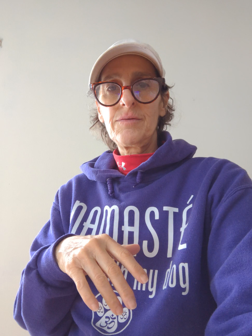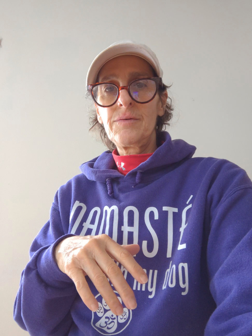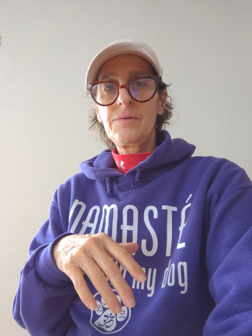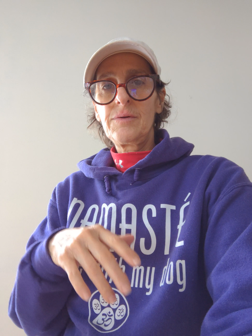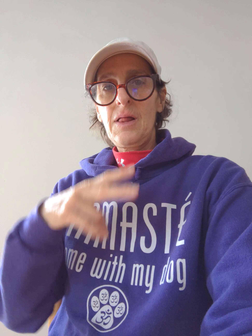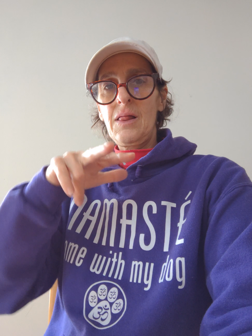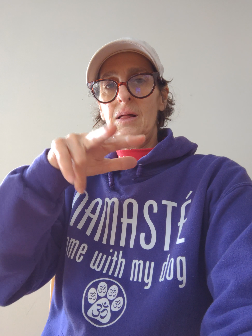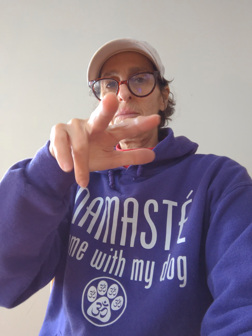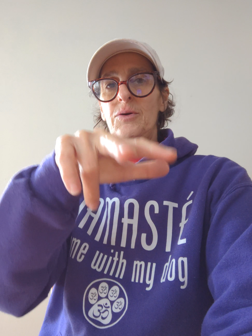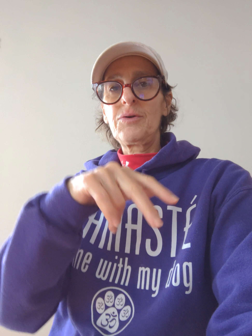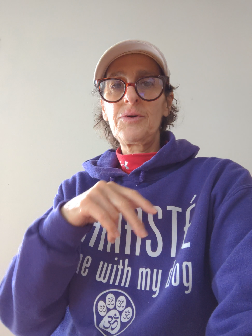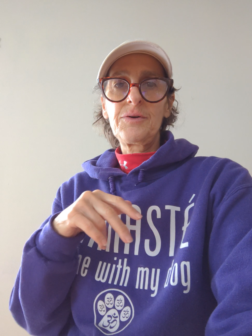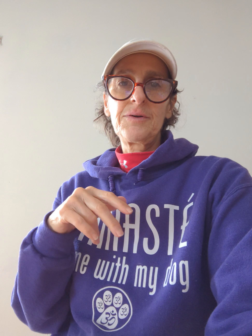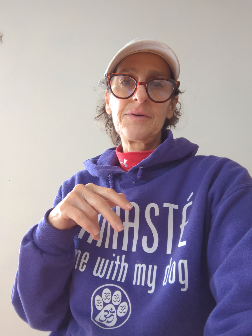helicopter